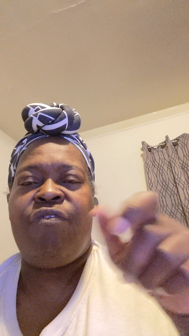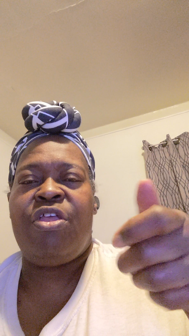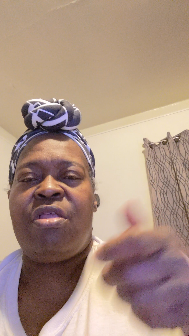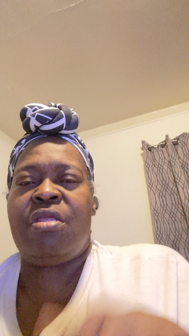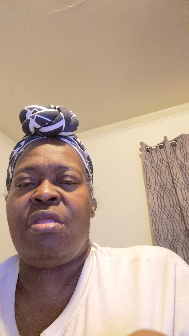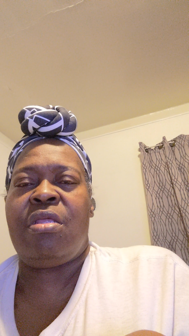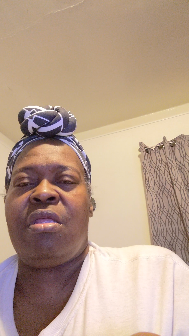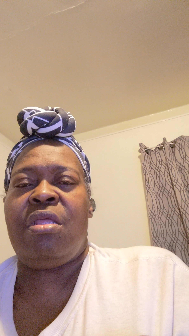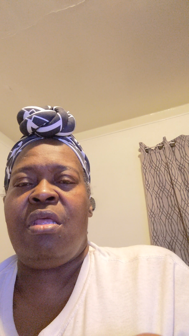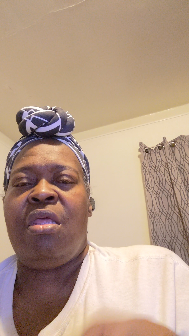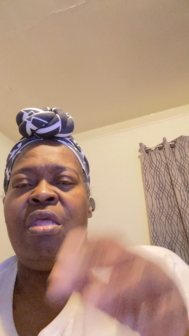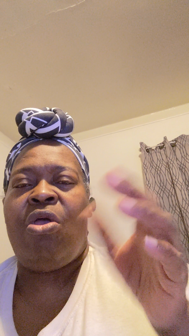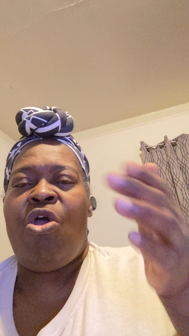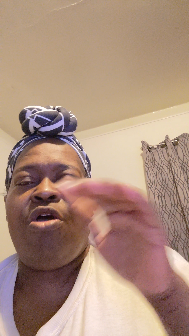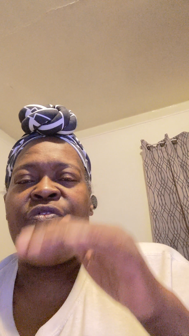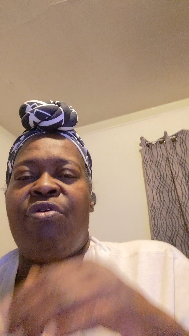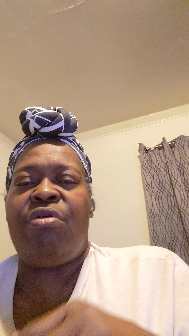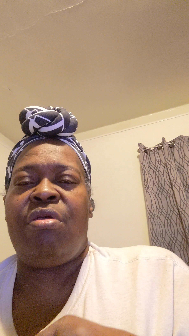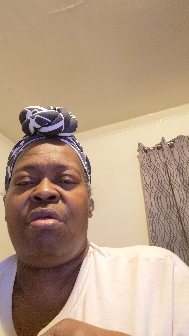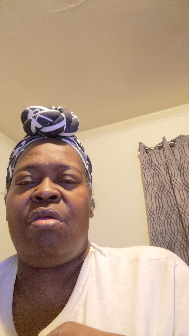cover